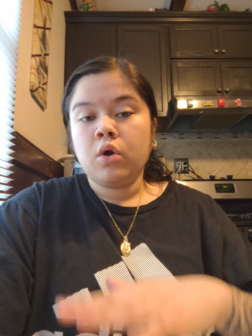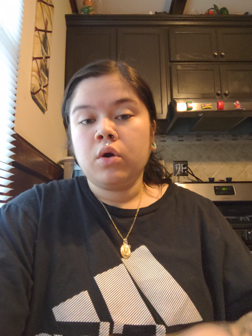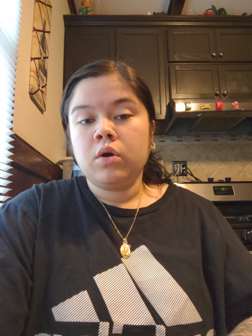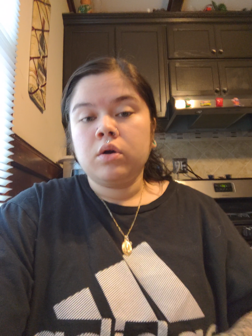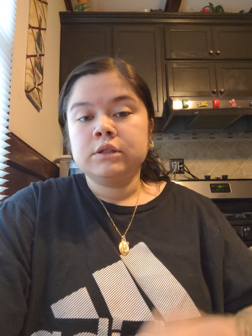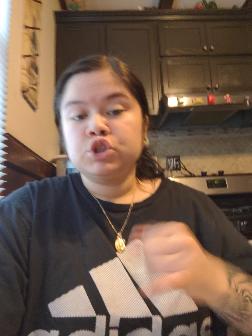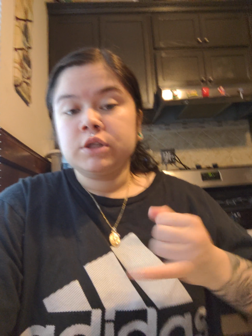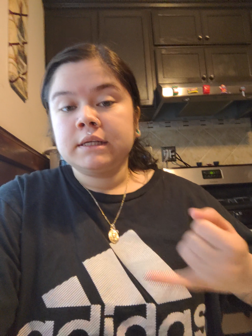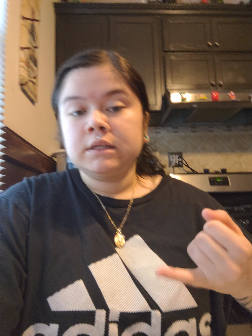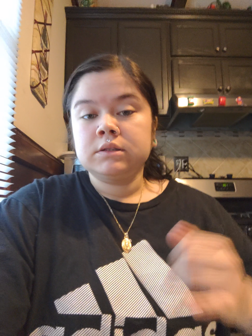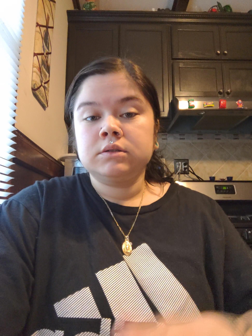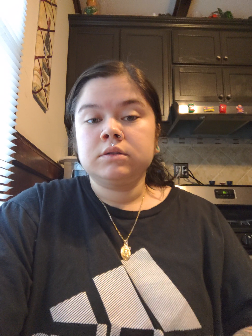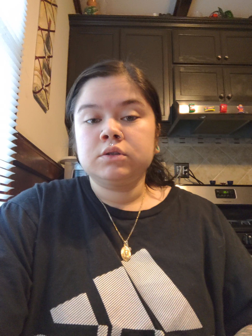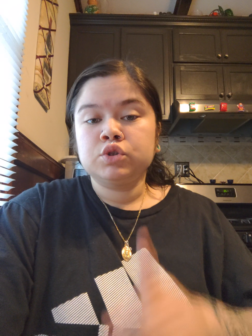jeans